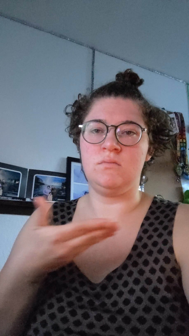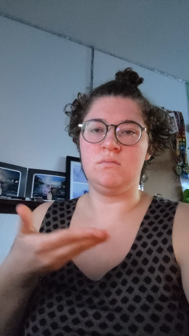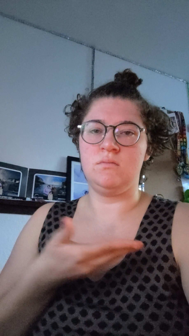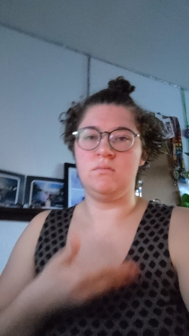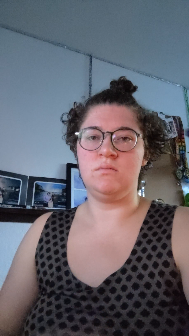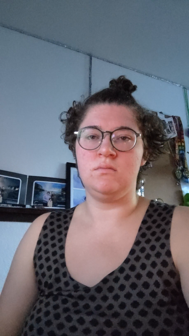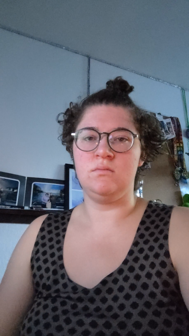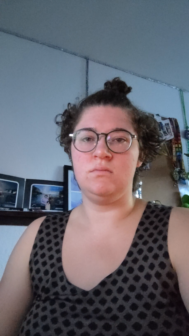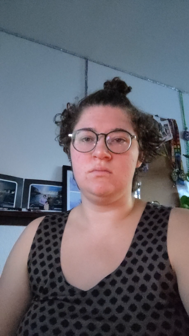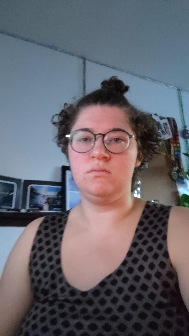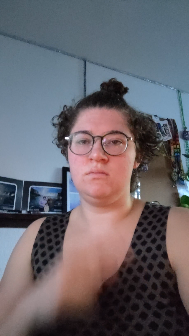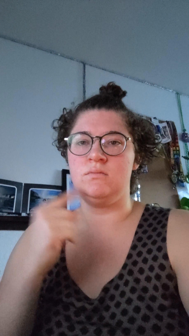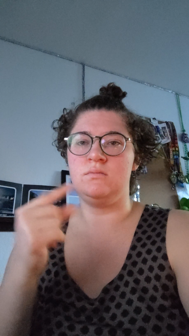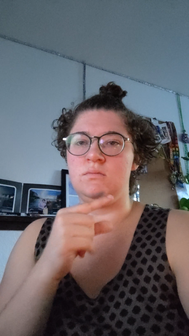glue